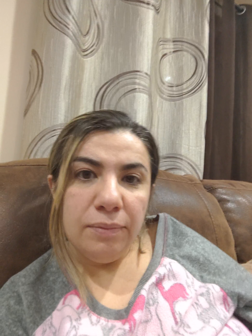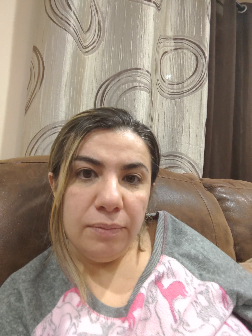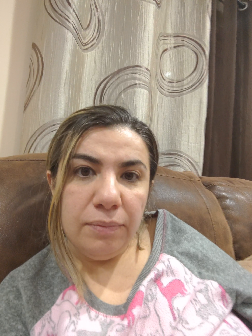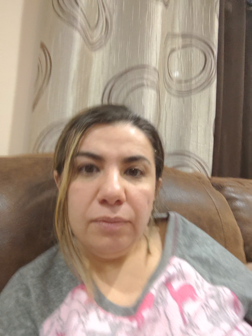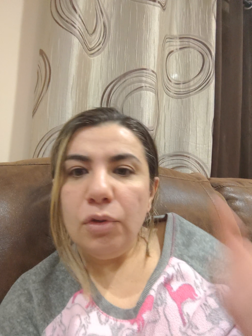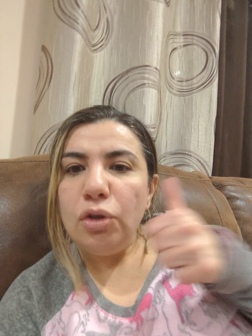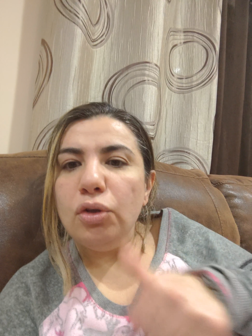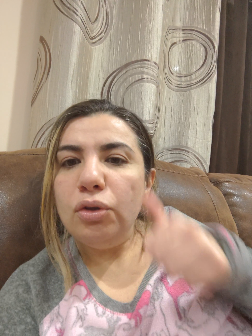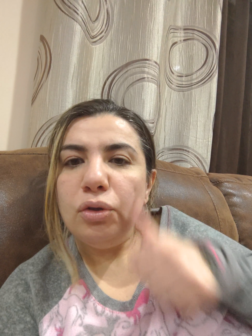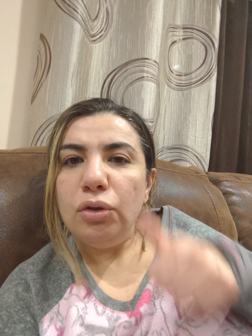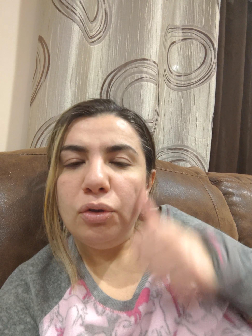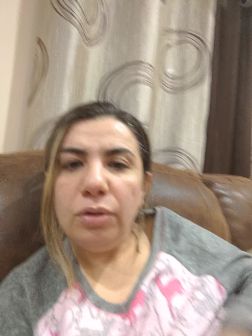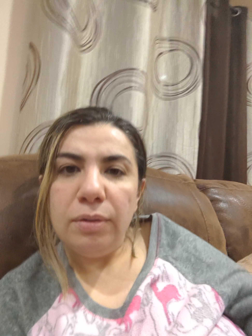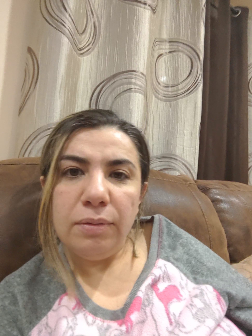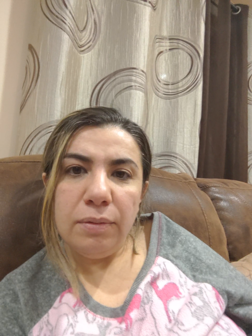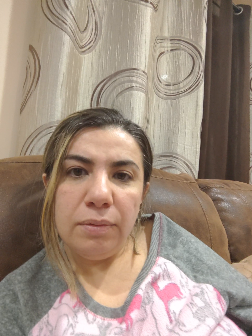girl